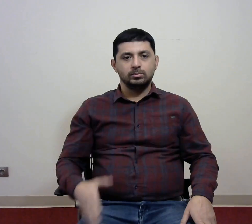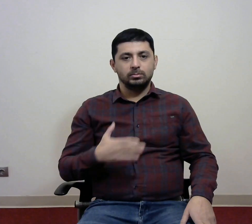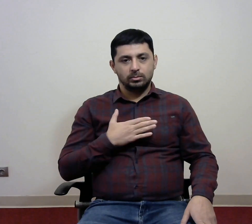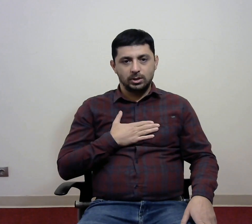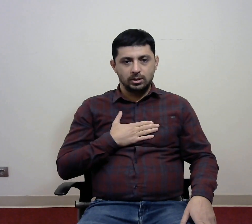mən